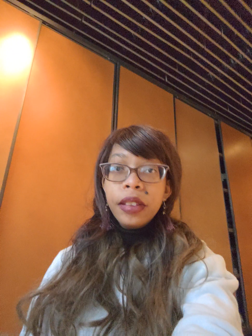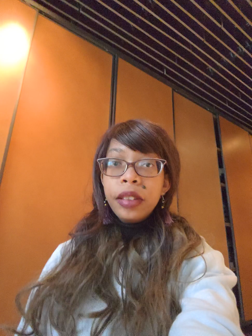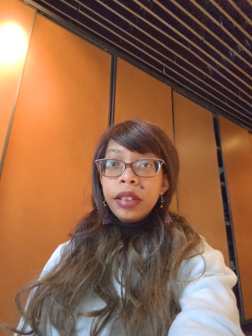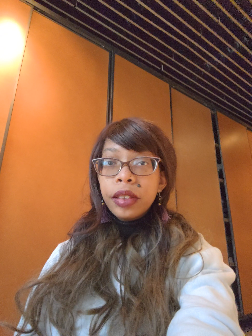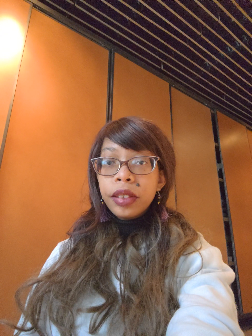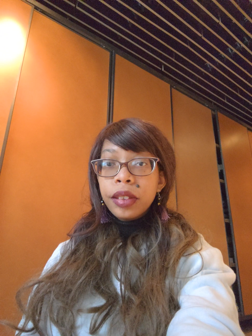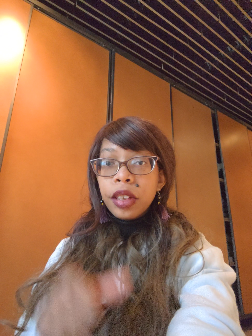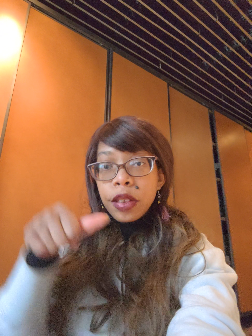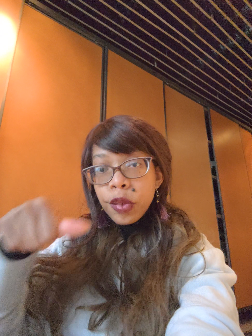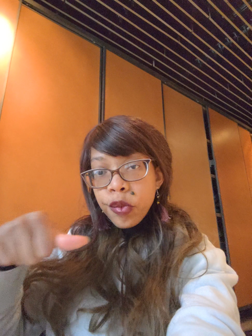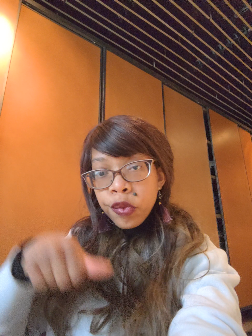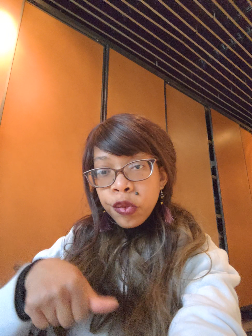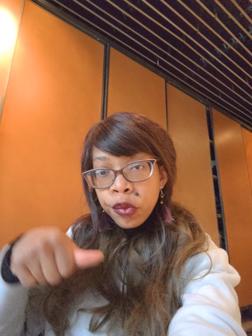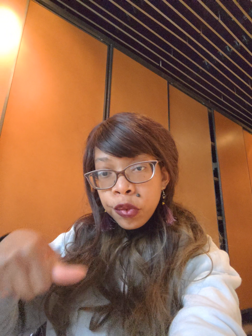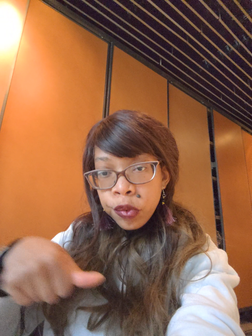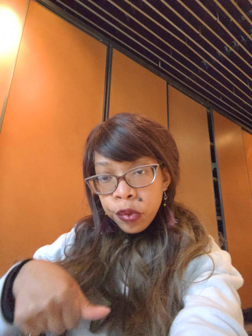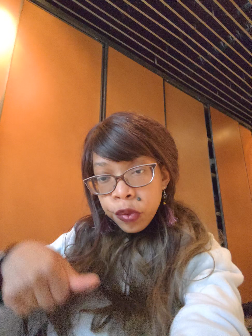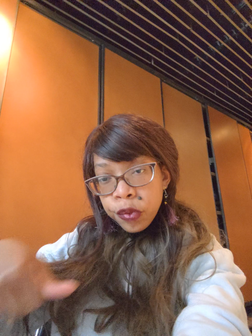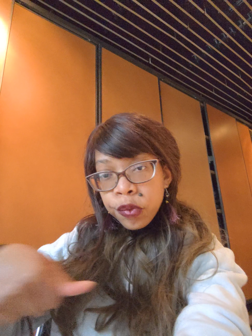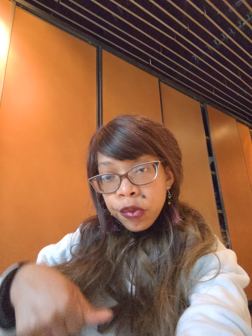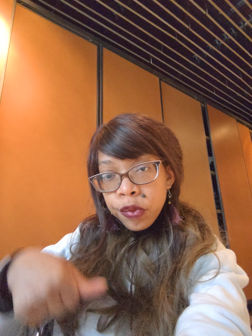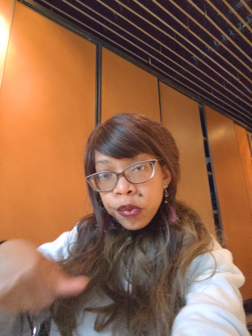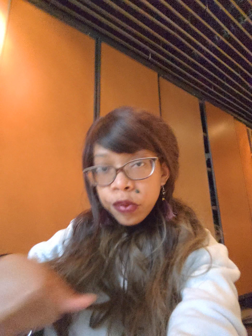puzzle